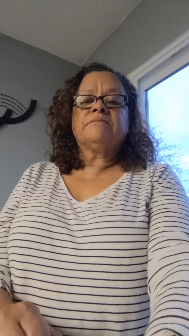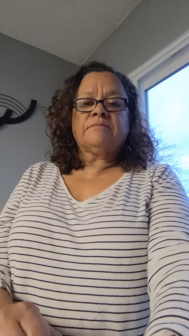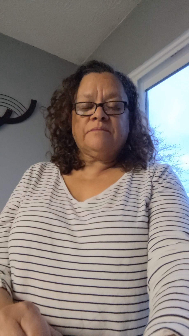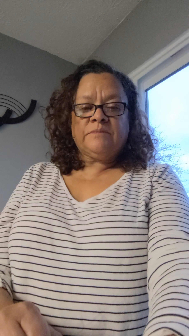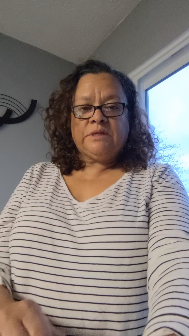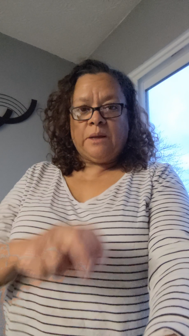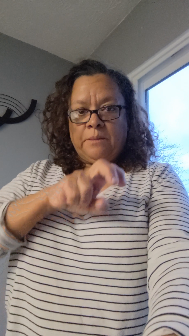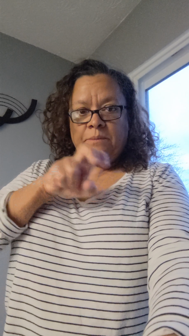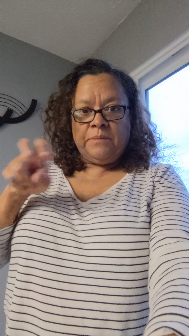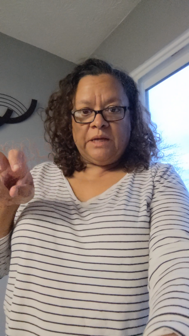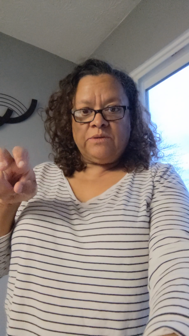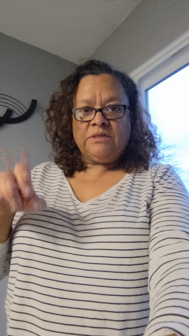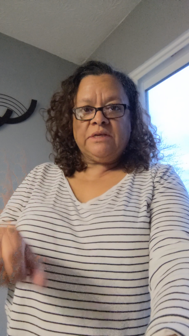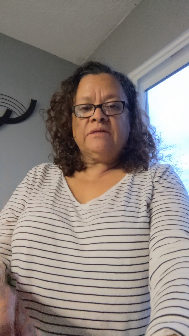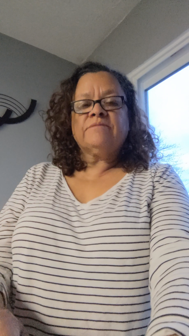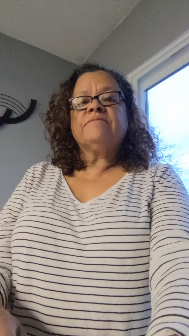porch